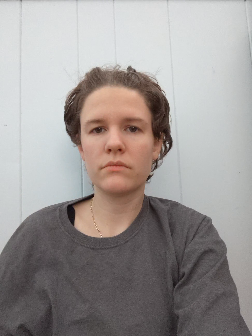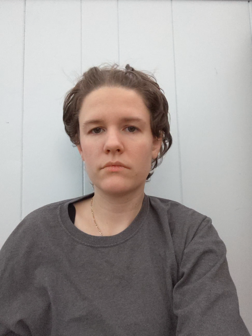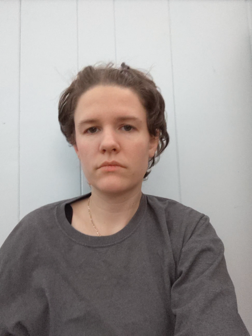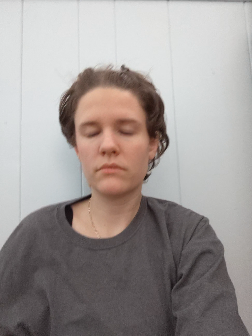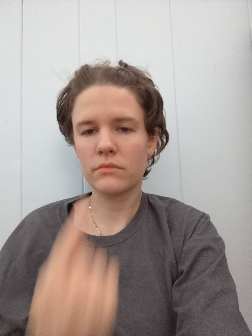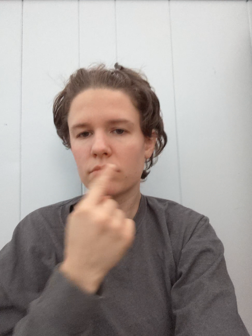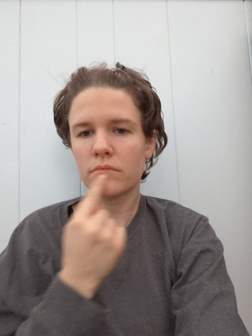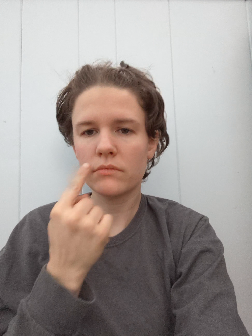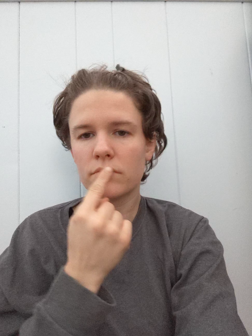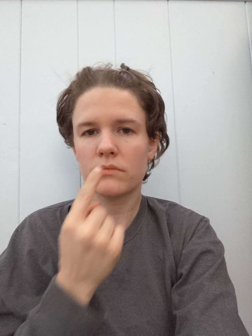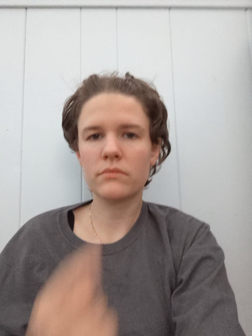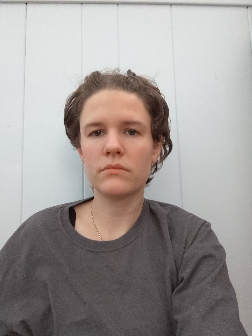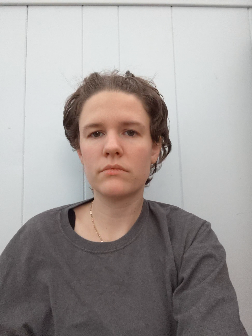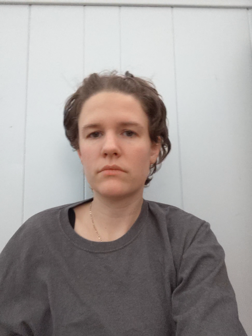mouth